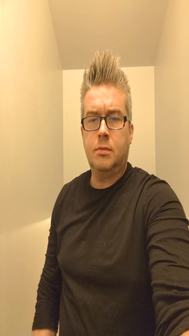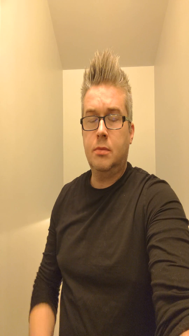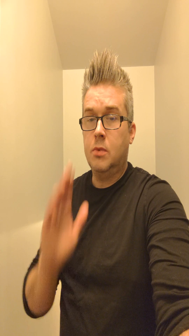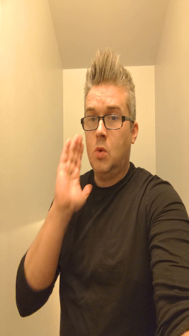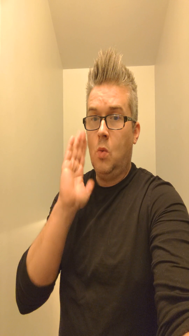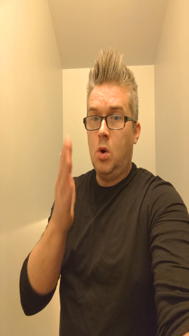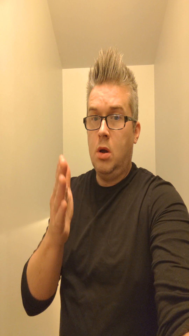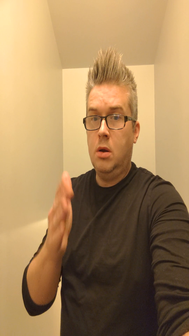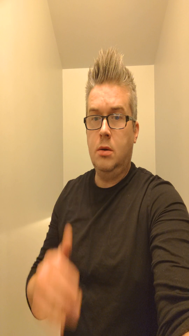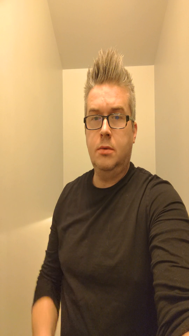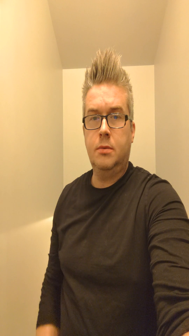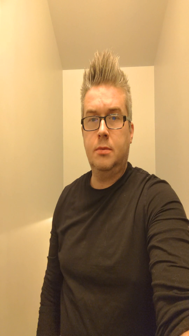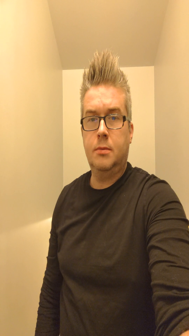will